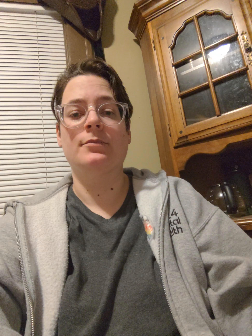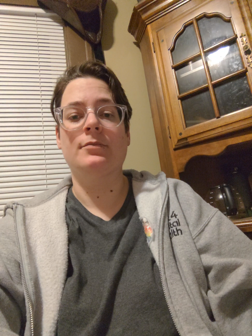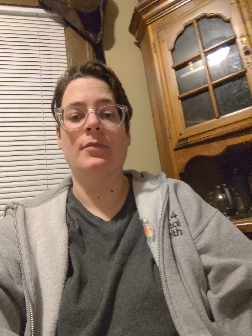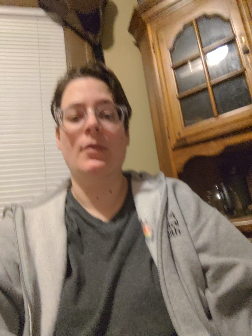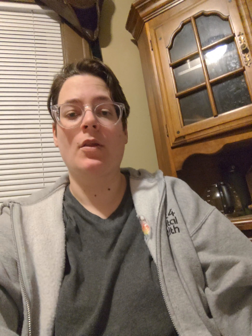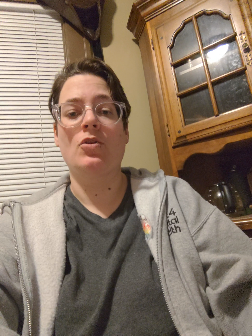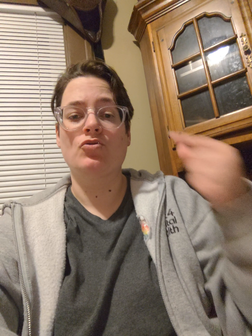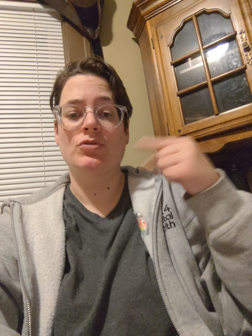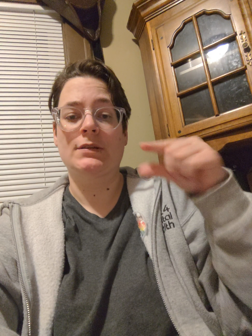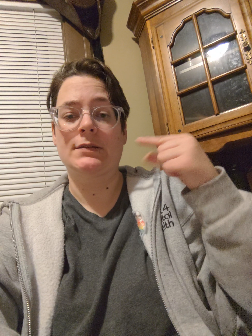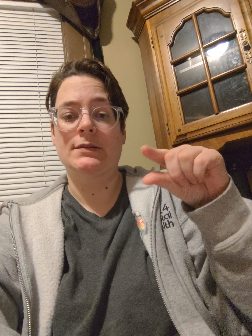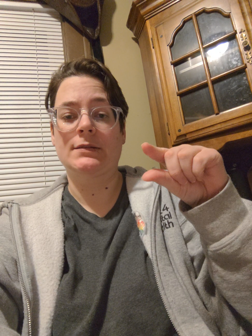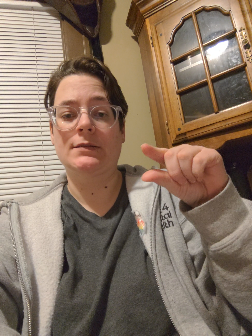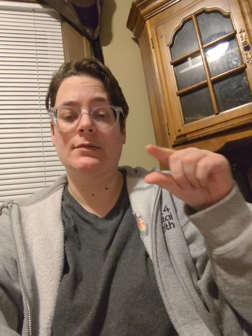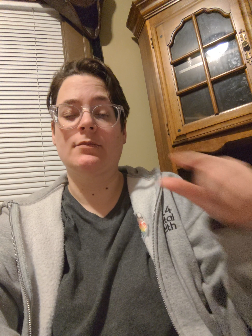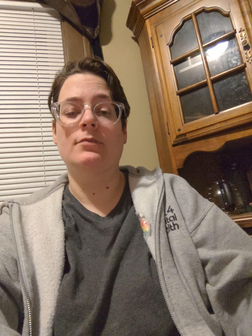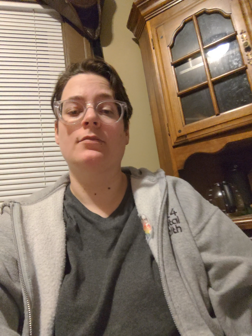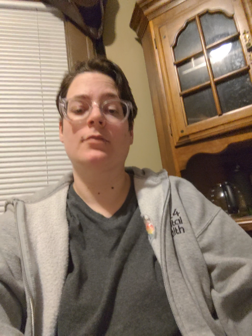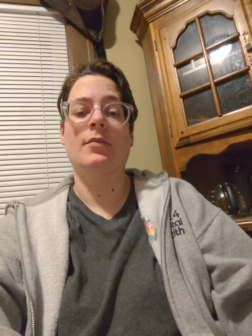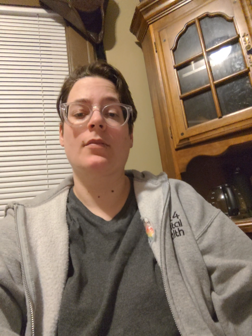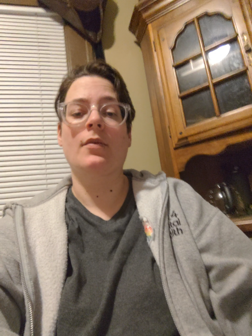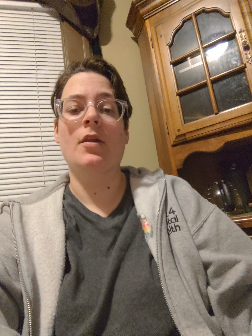green